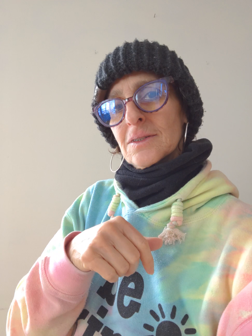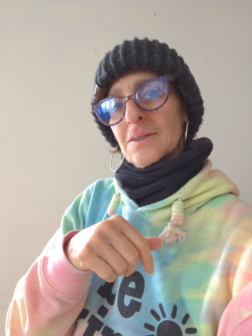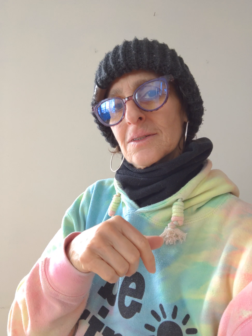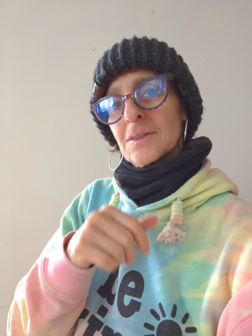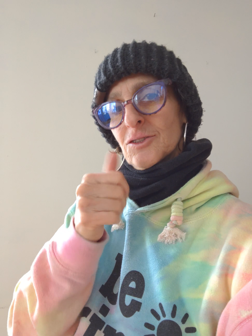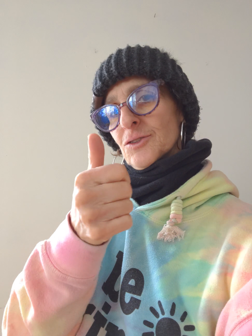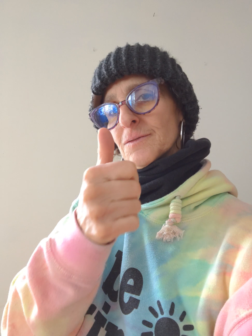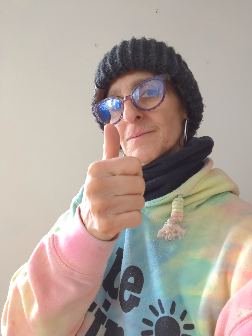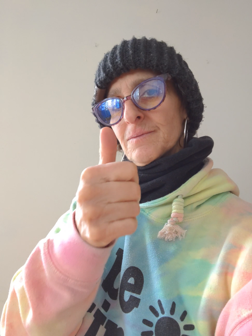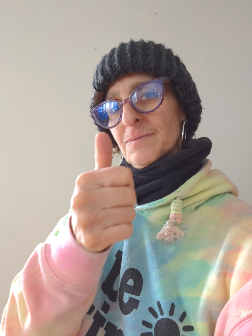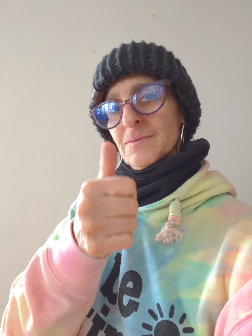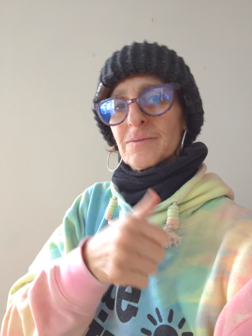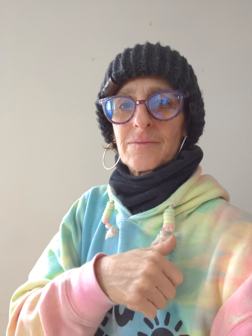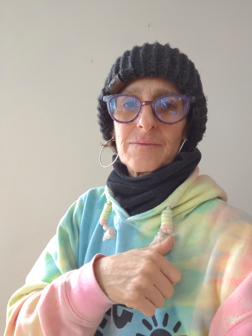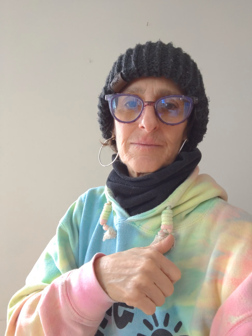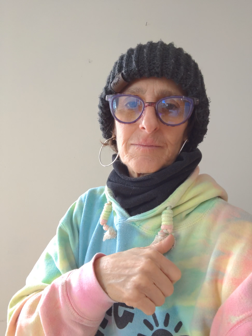yourself